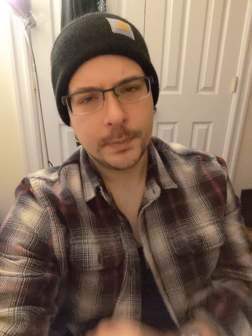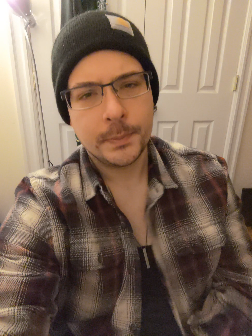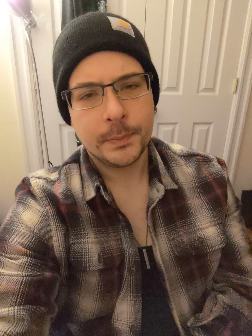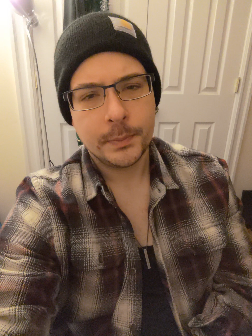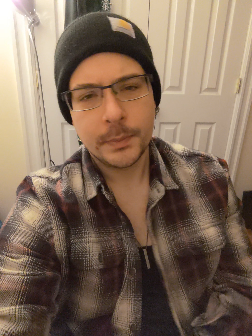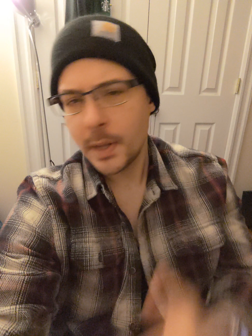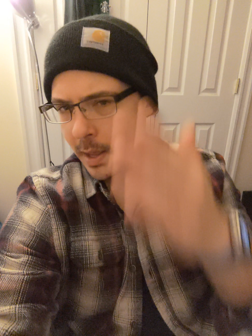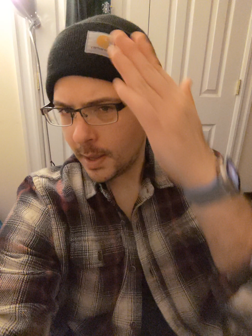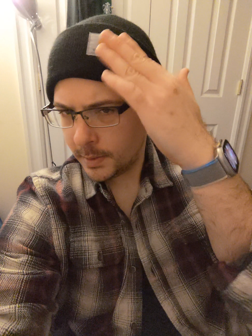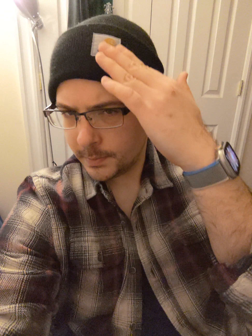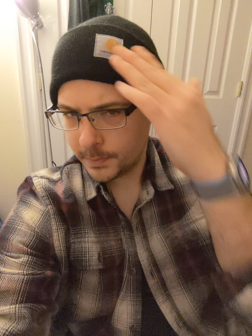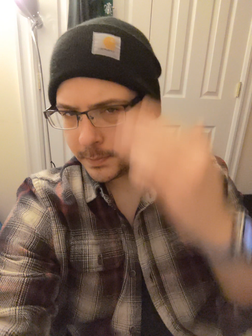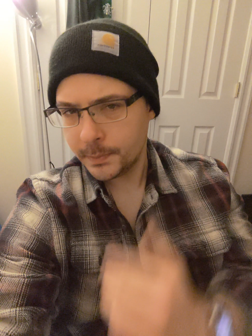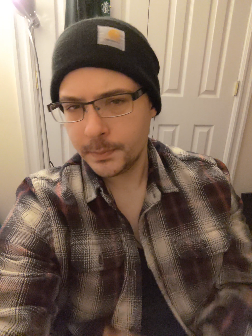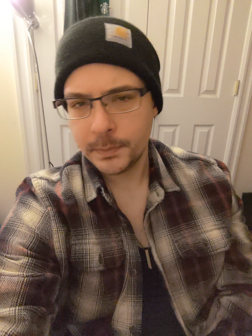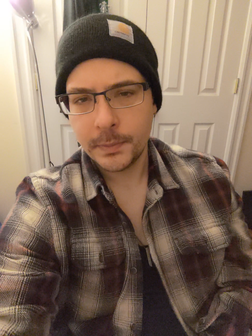hat